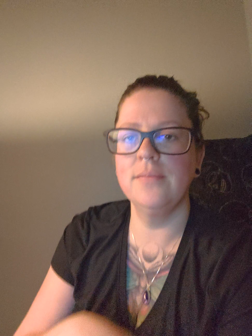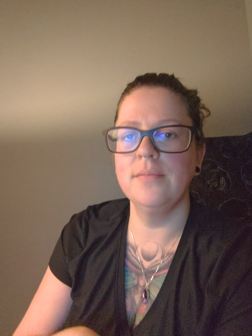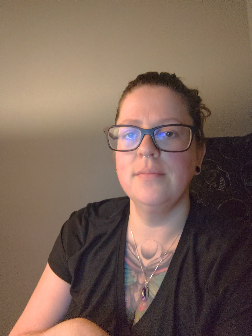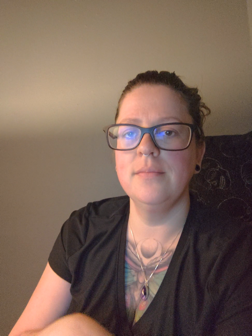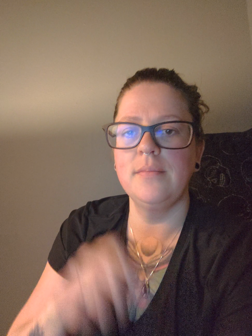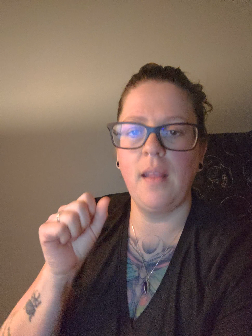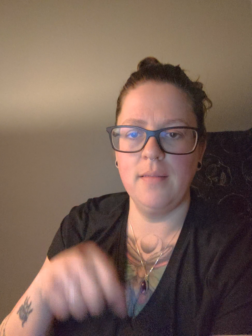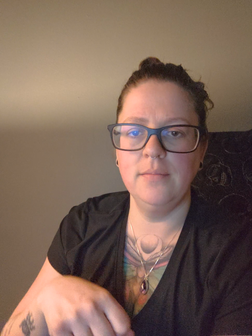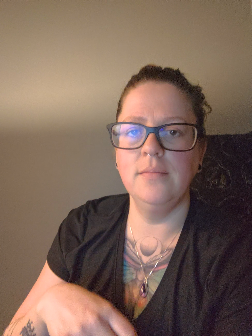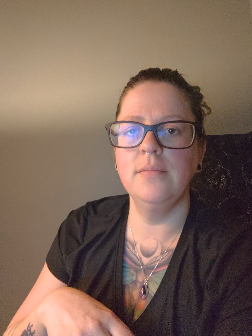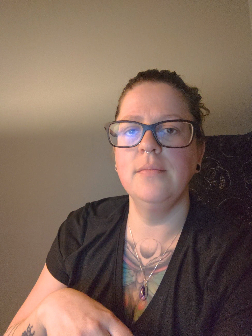can